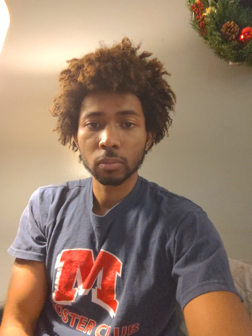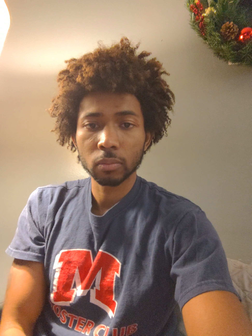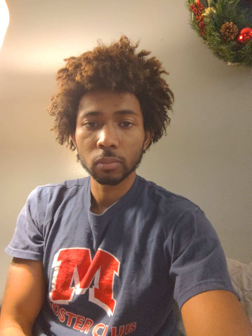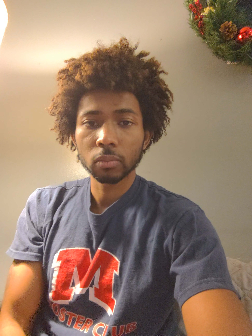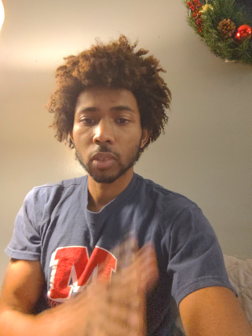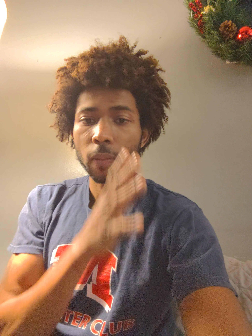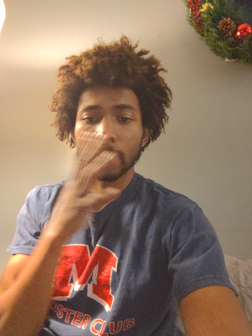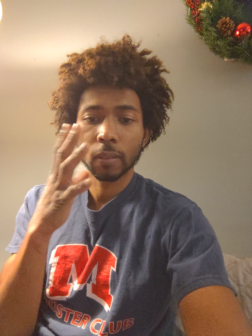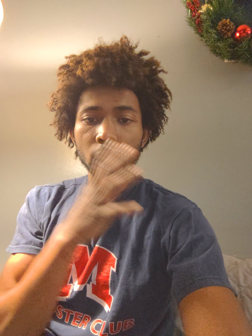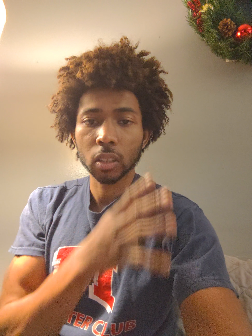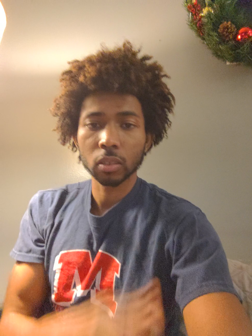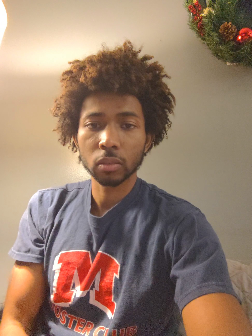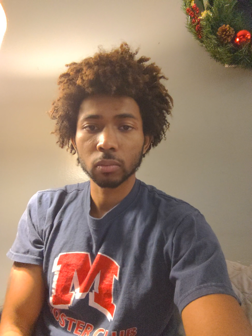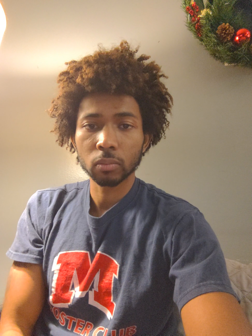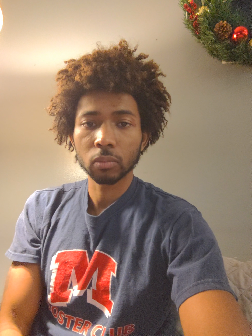farm